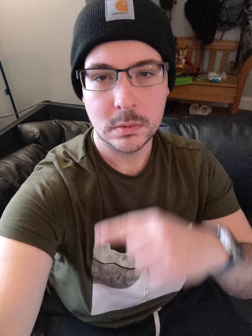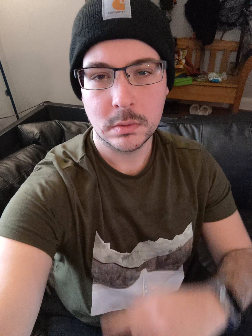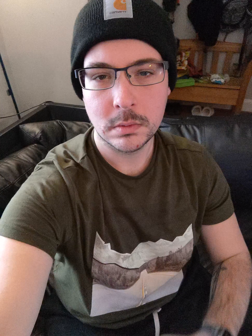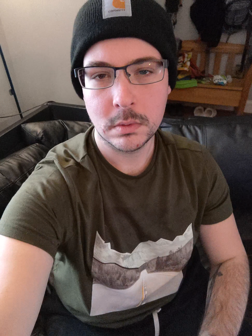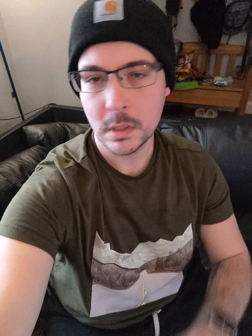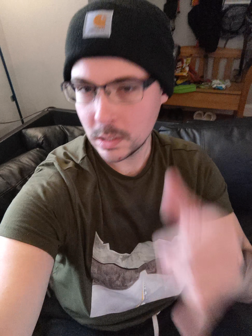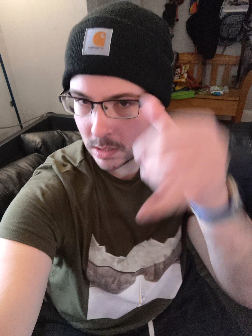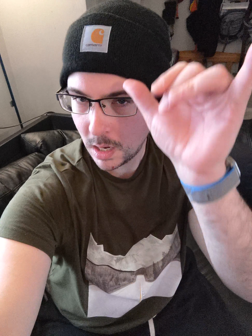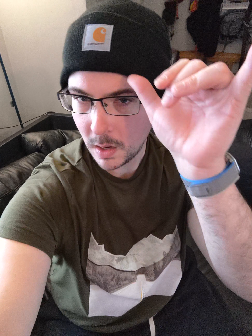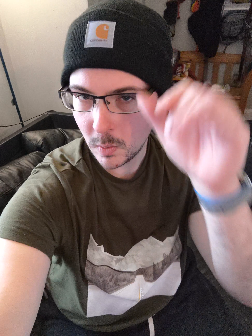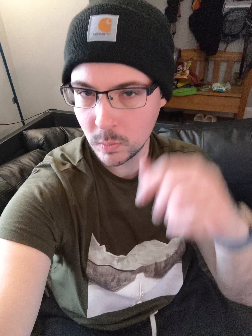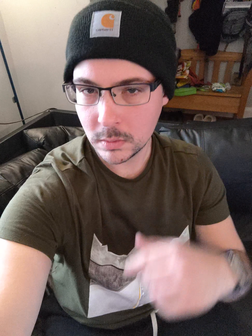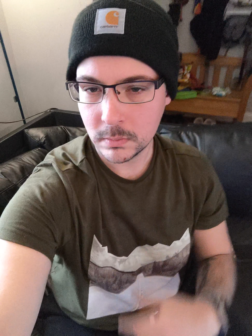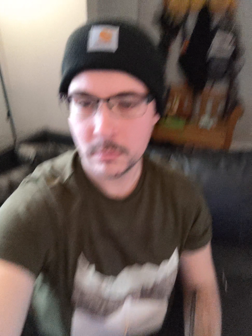cow